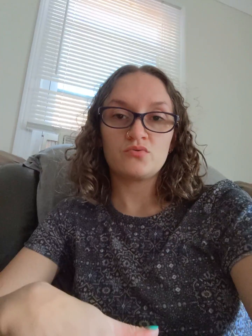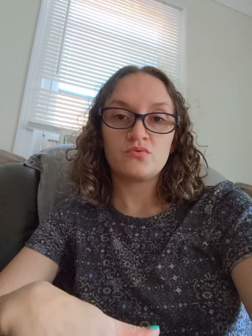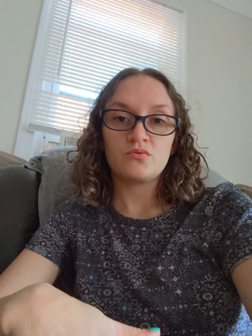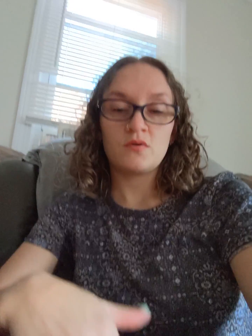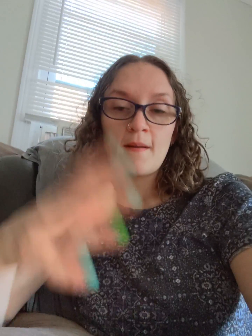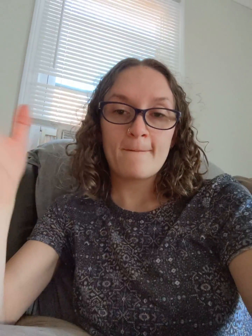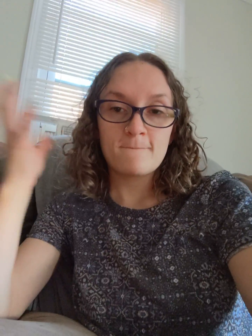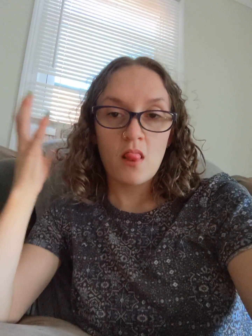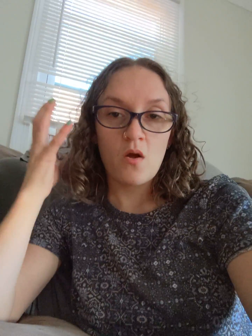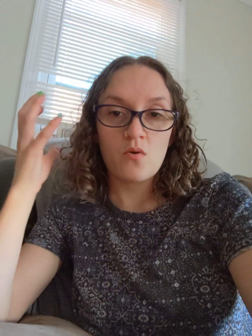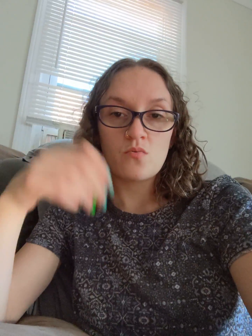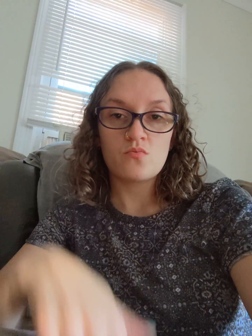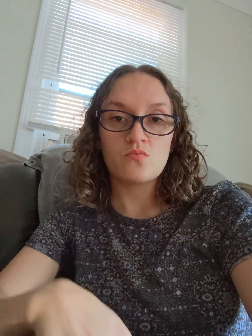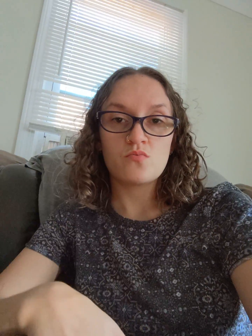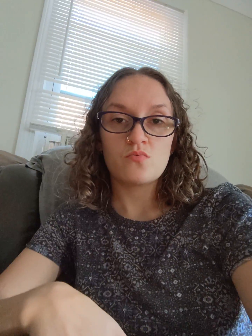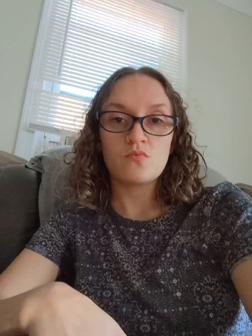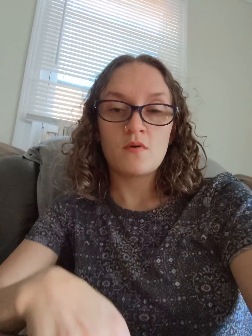pillow